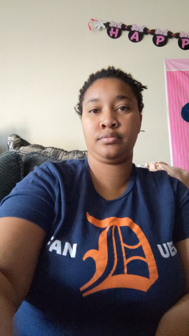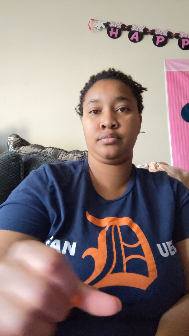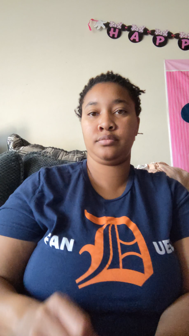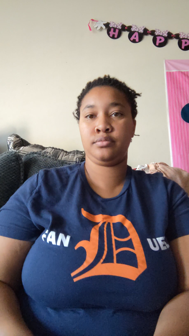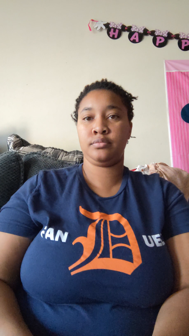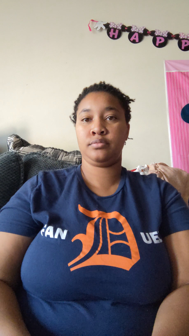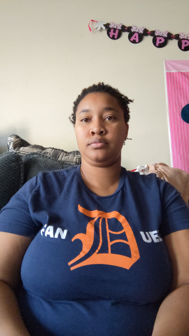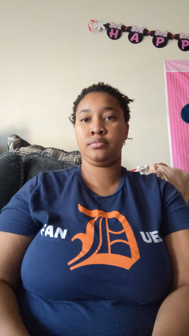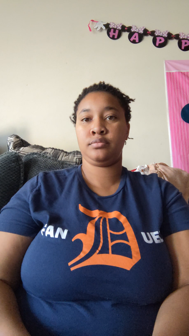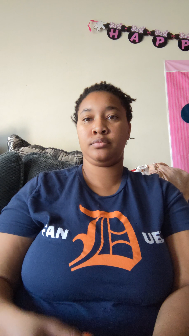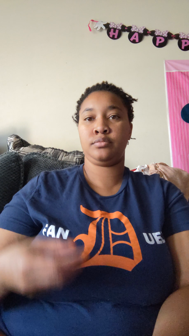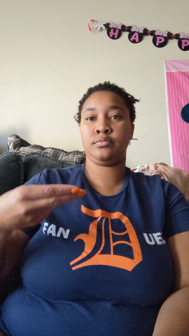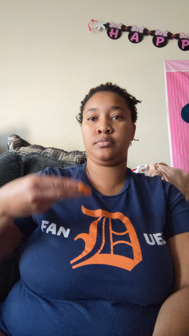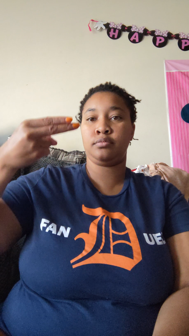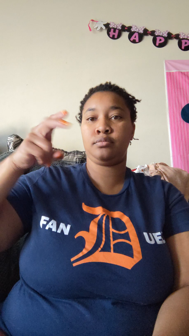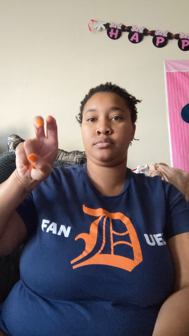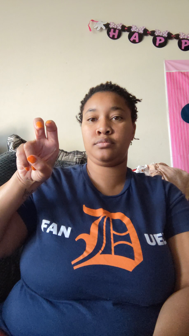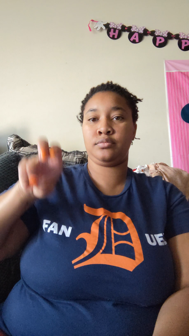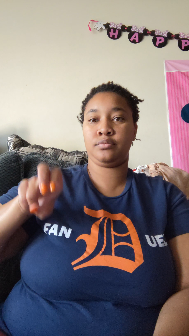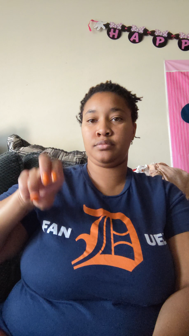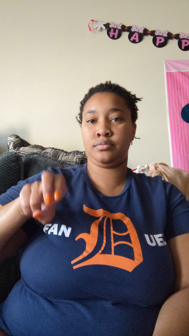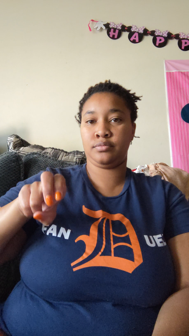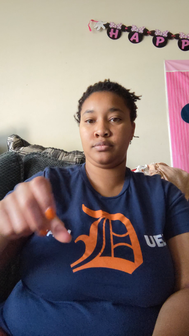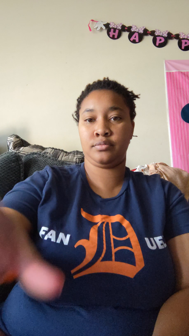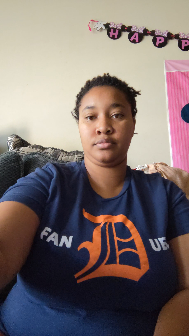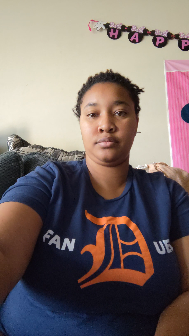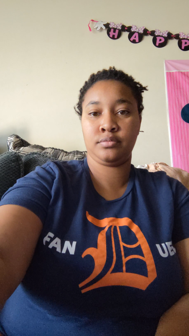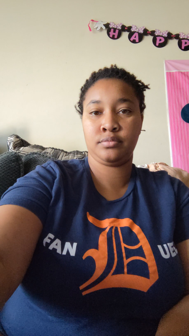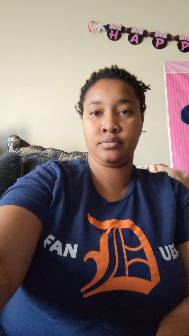high chair